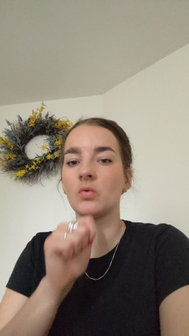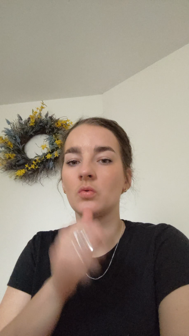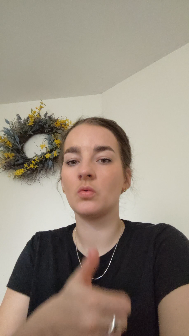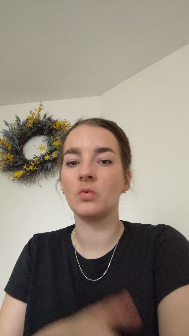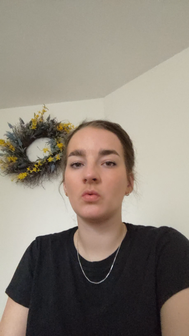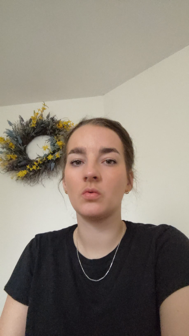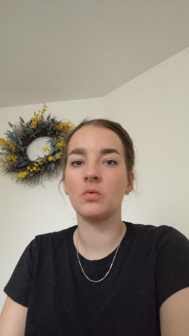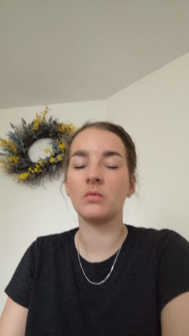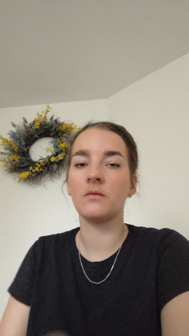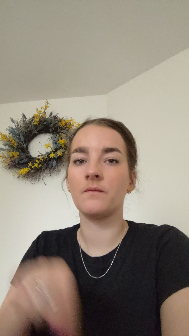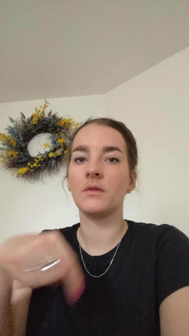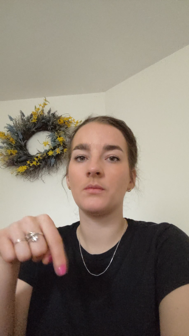flip-flop